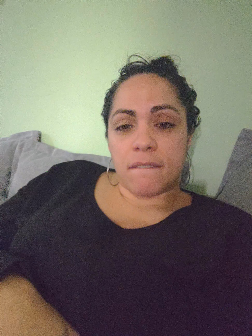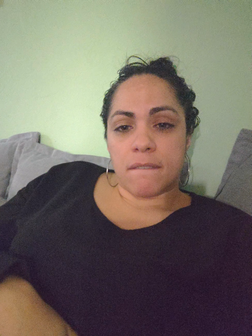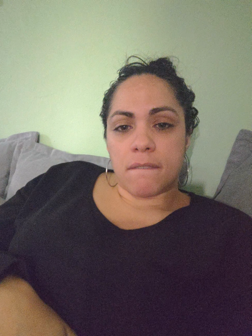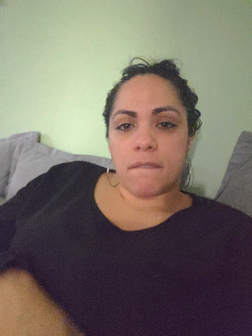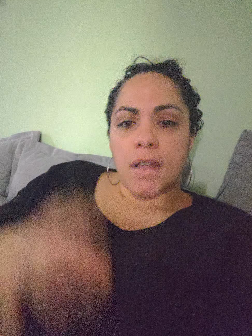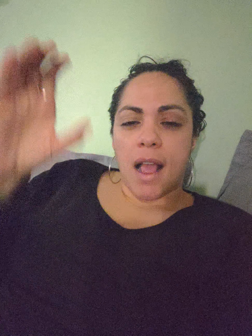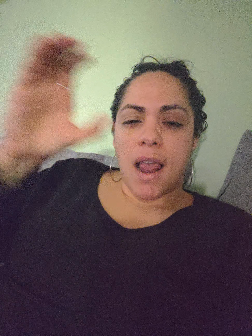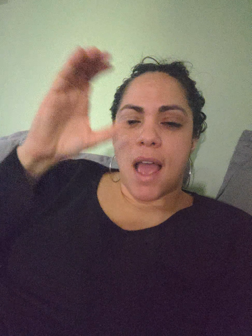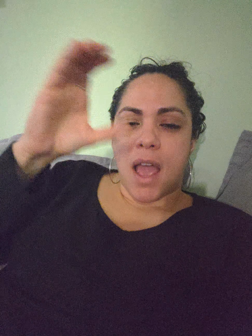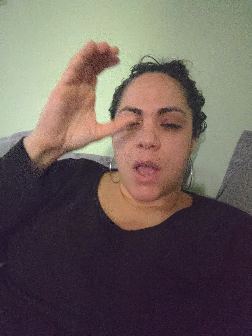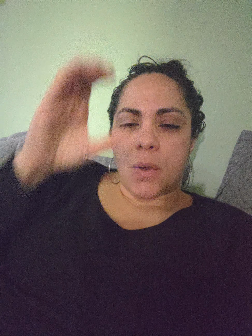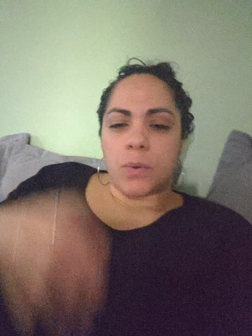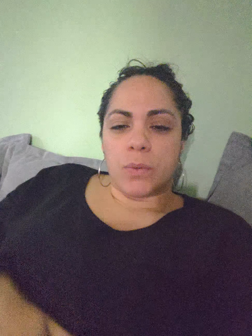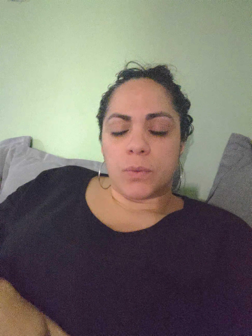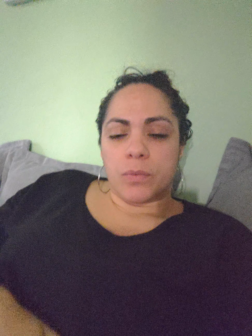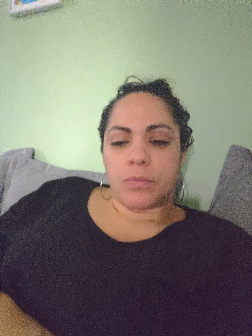cloud